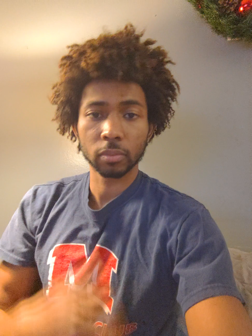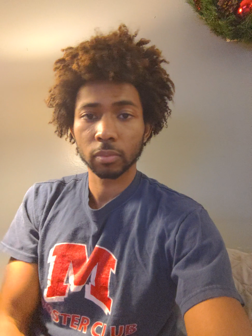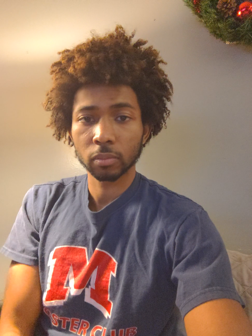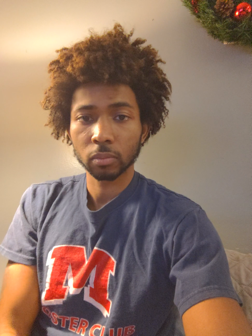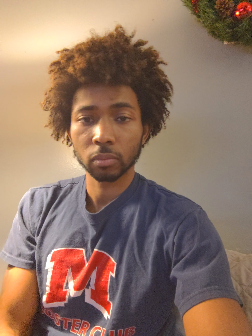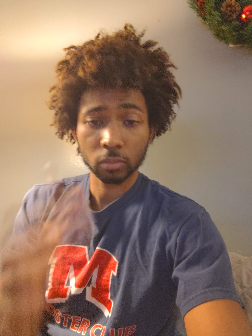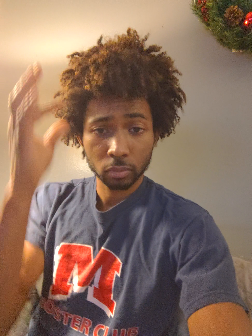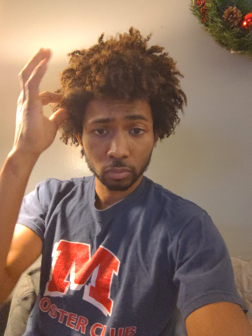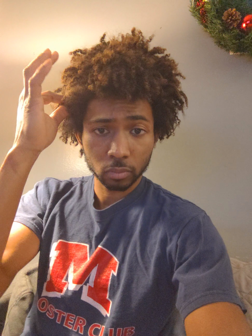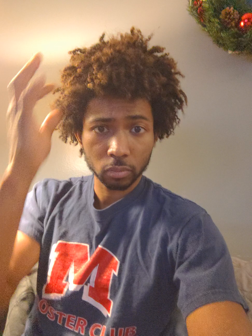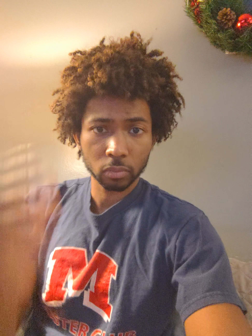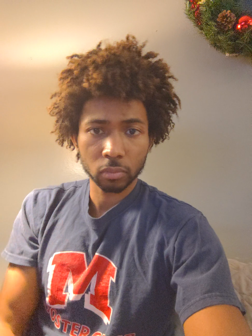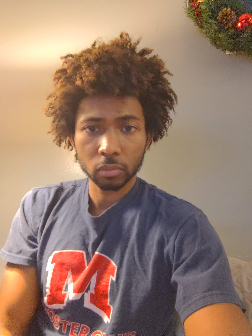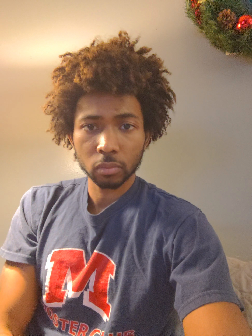hair